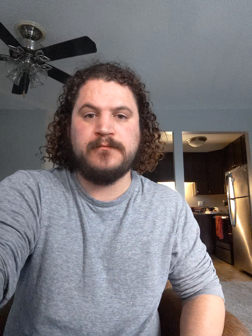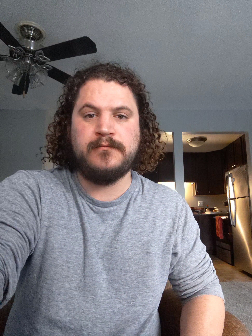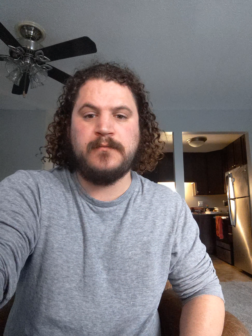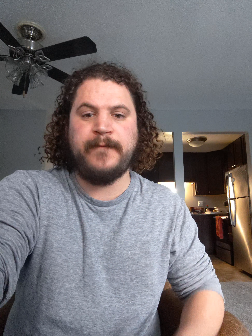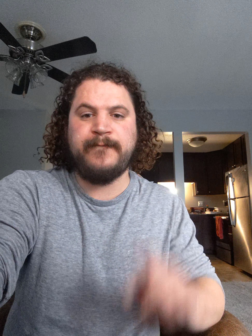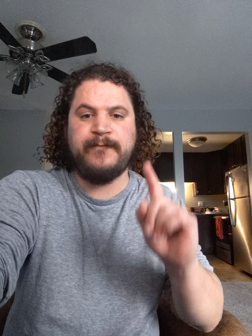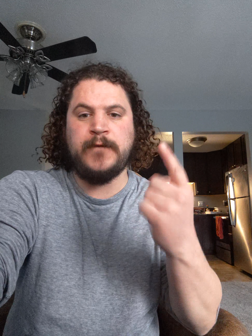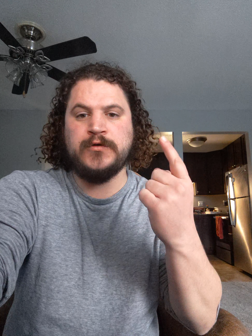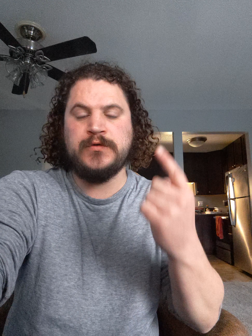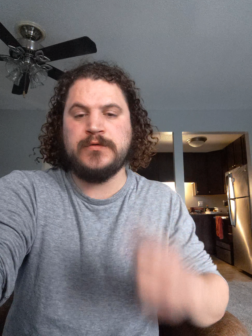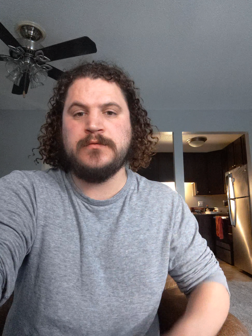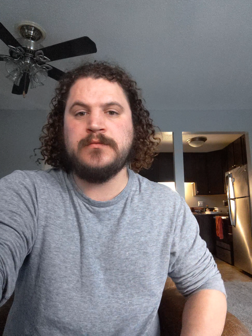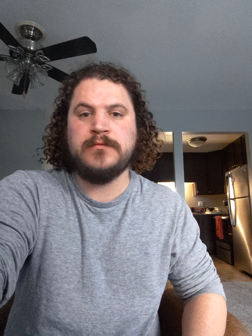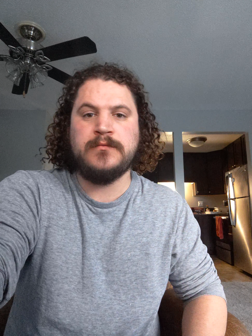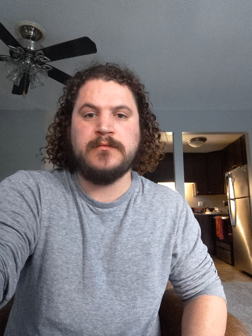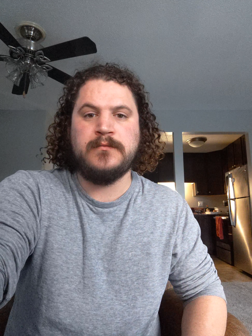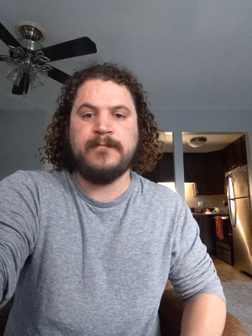first